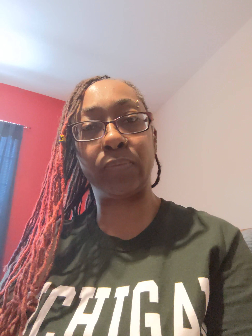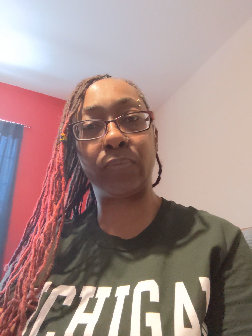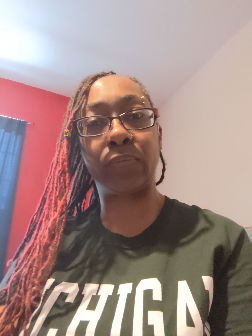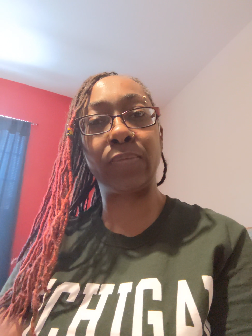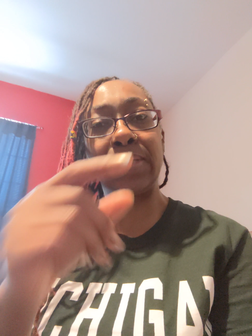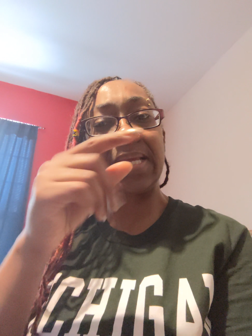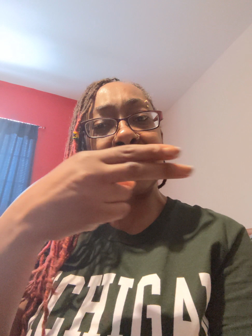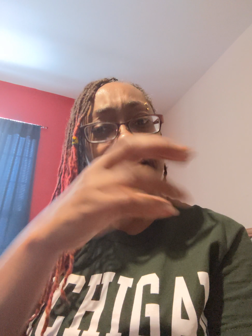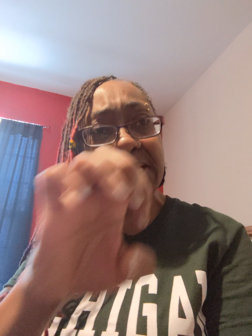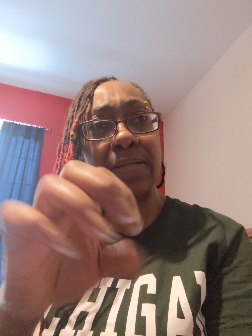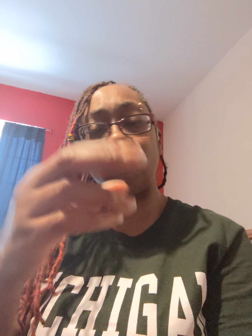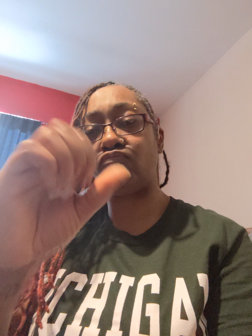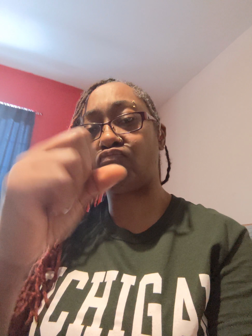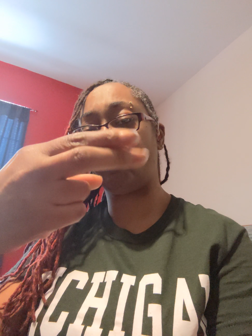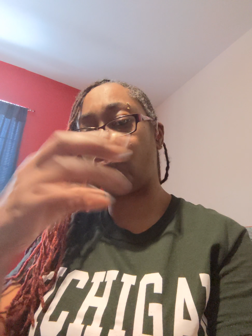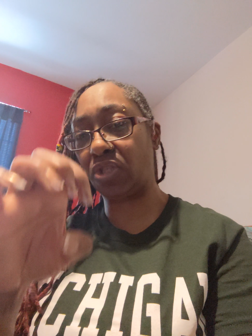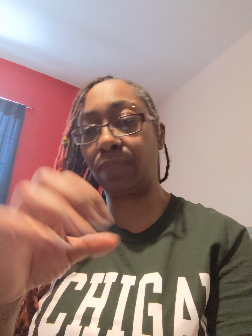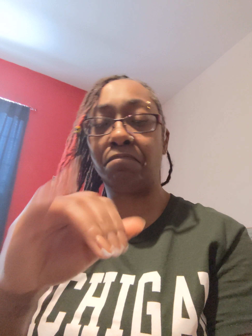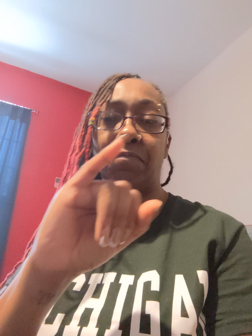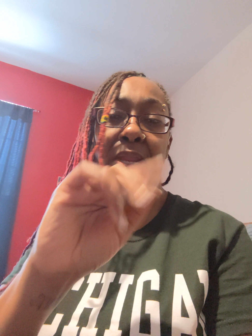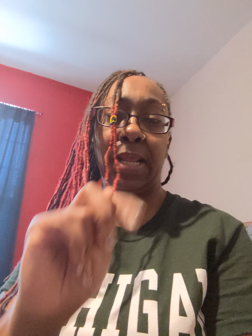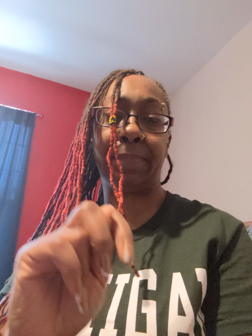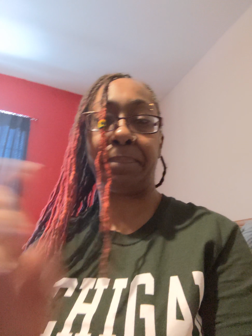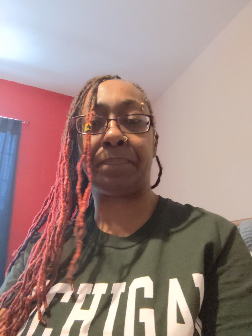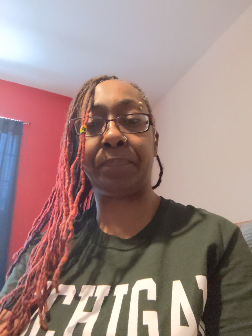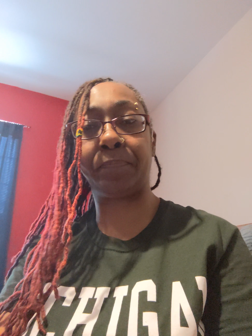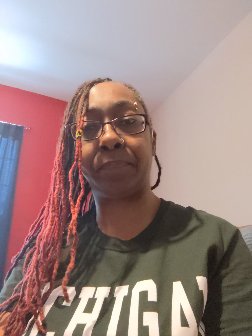he/she/it